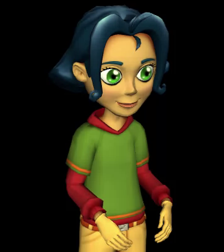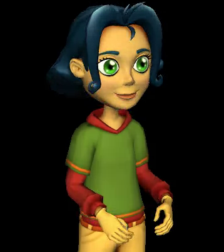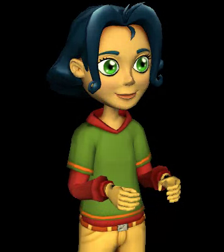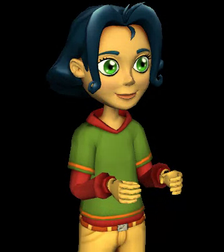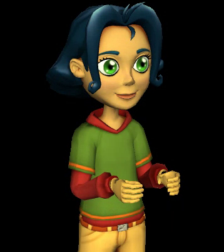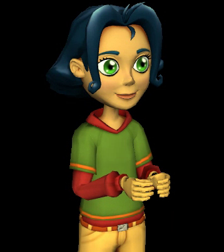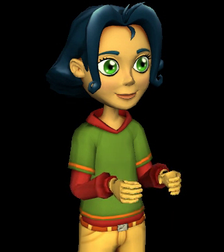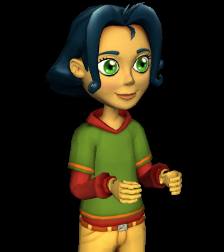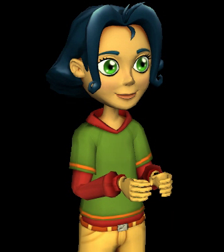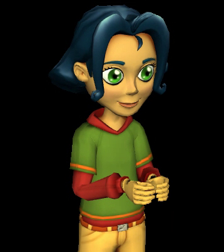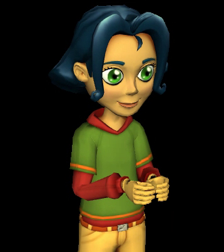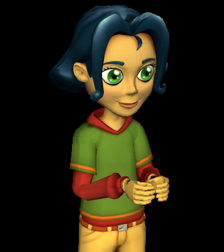يجتمع